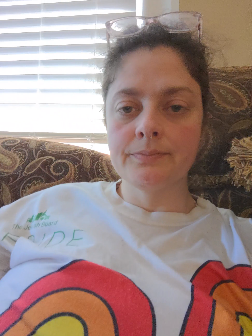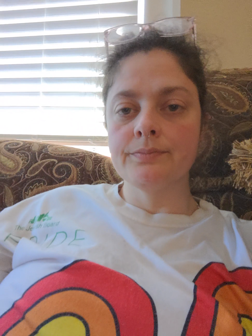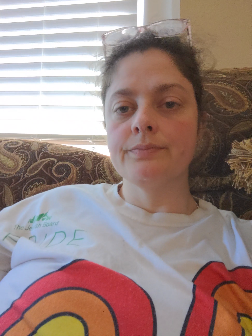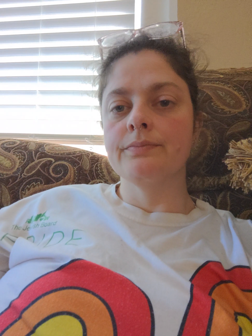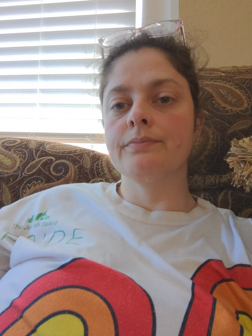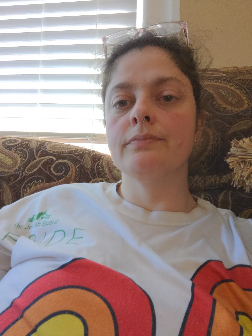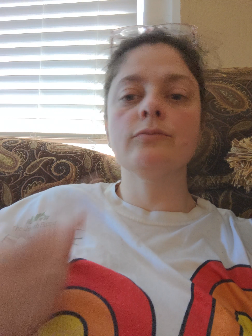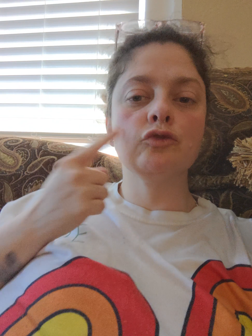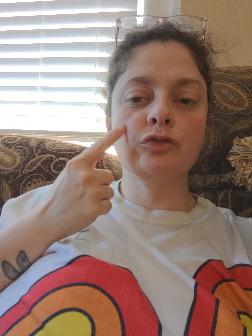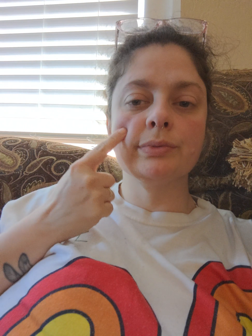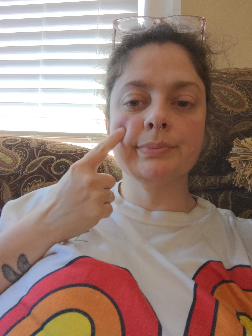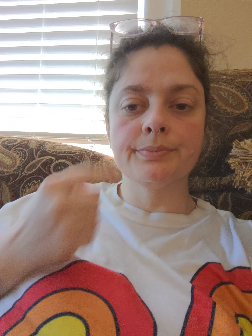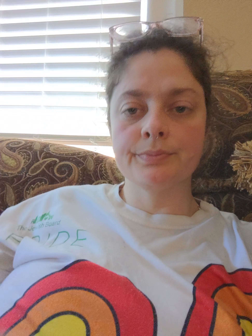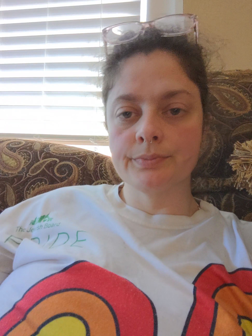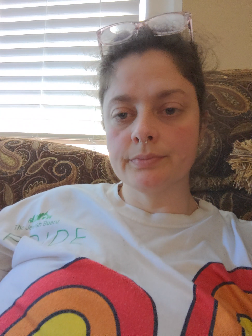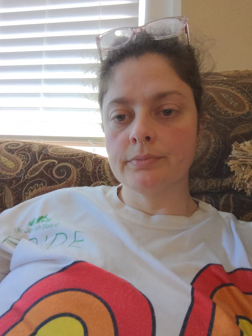cheek